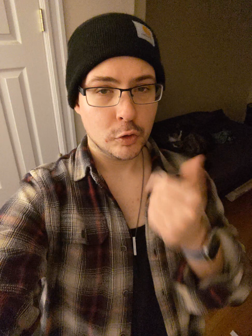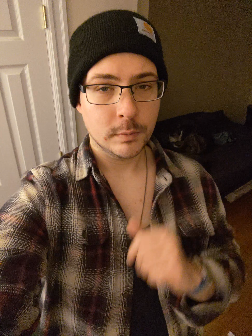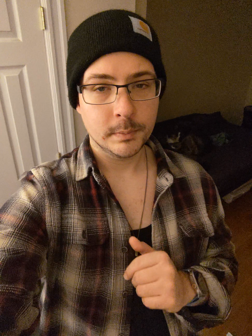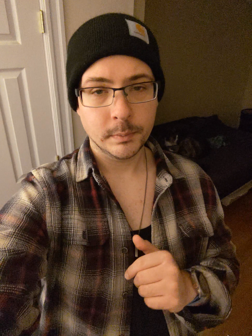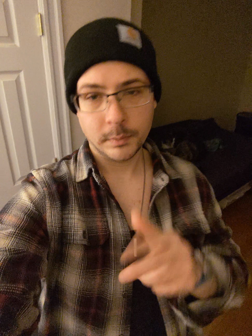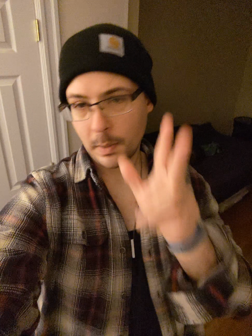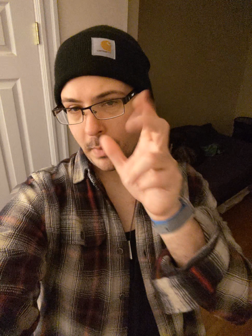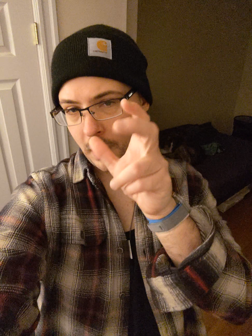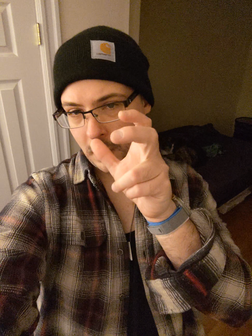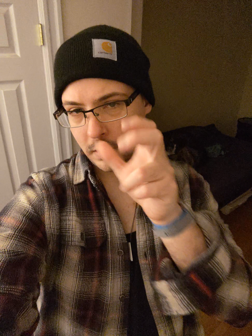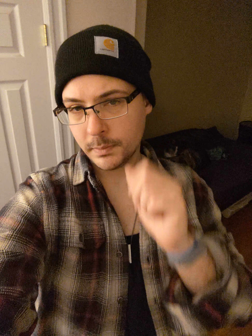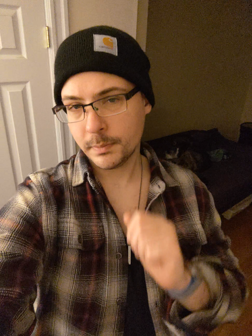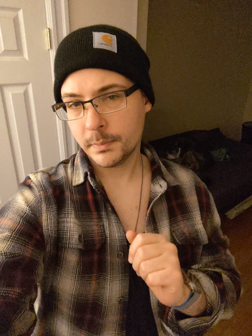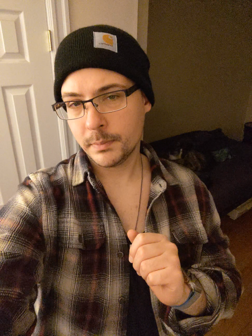bug